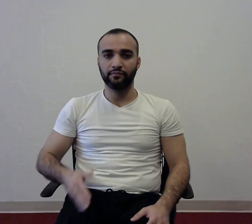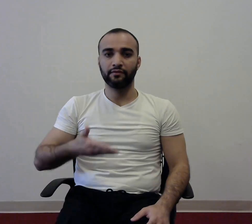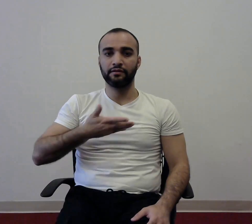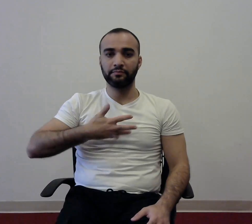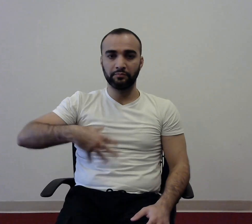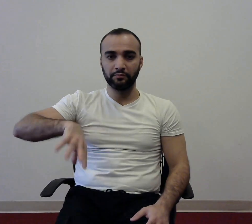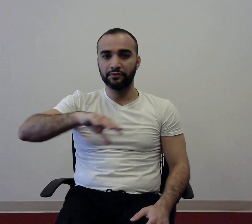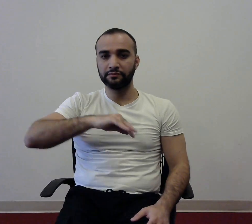biz